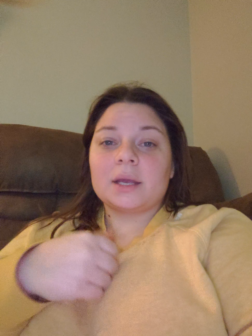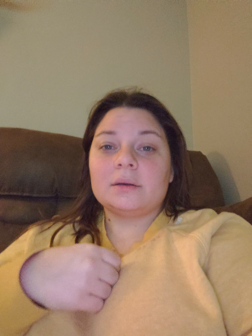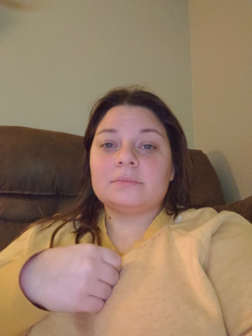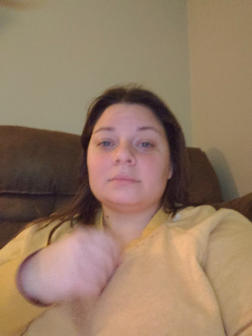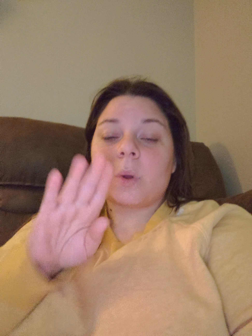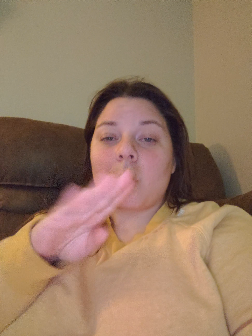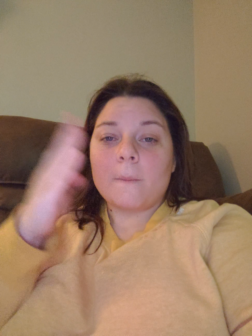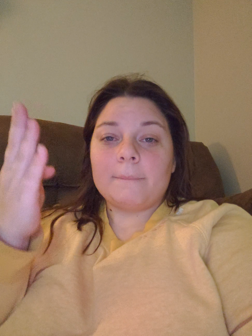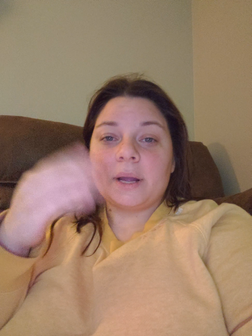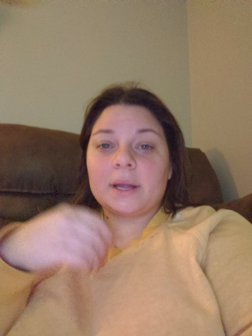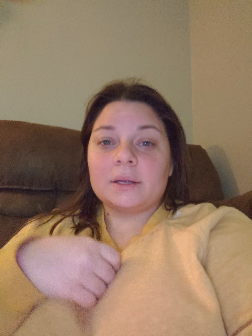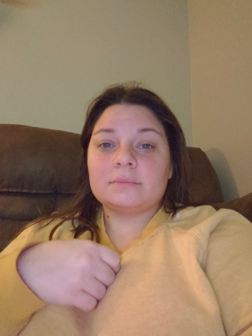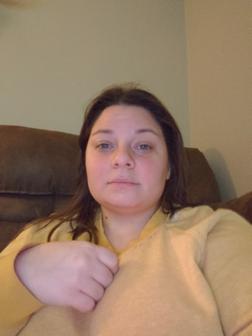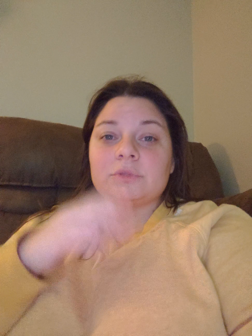open